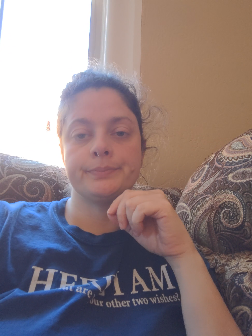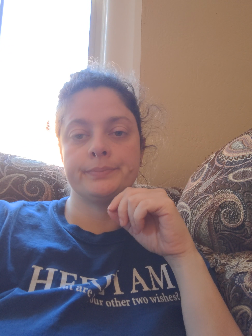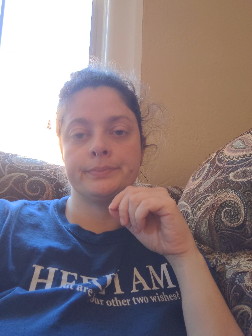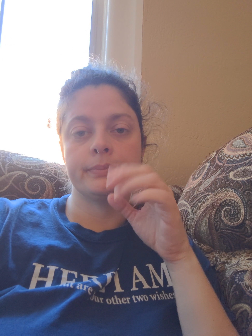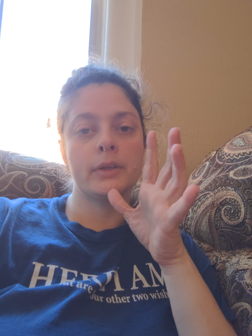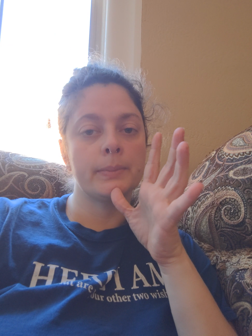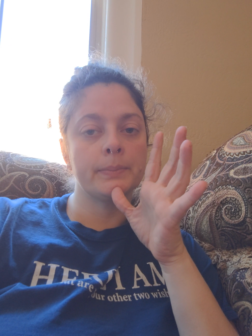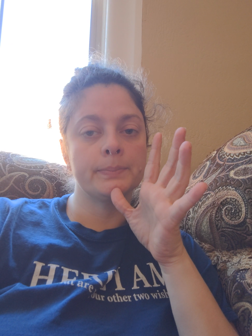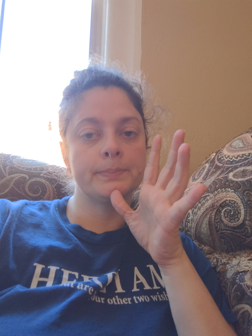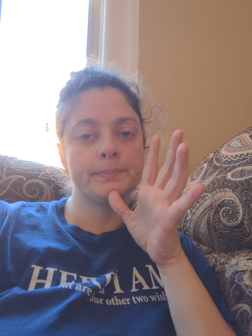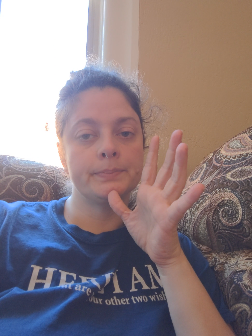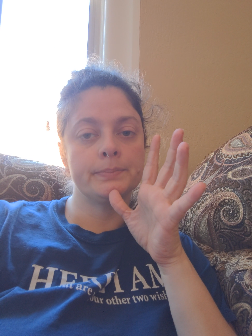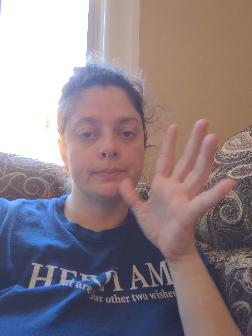mom